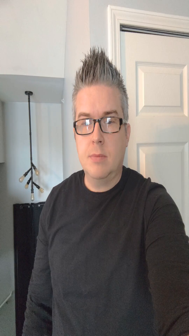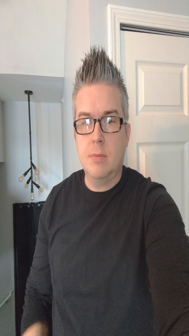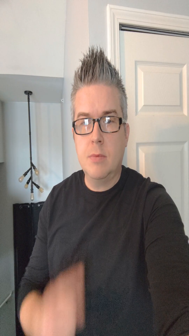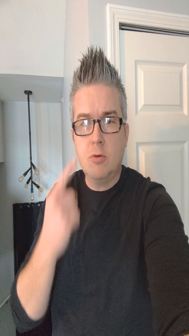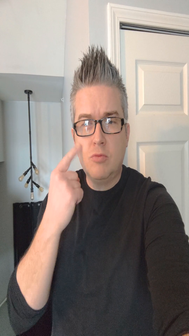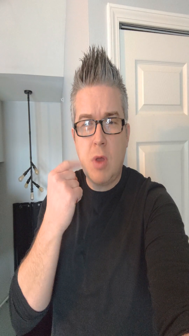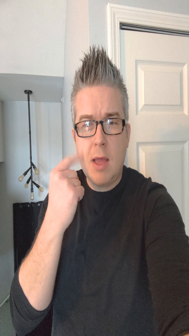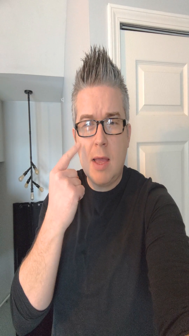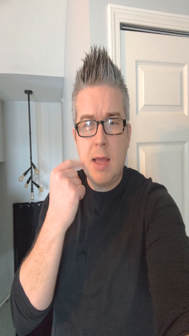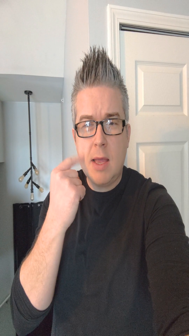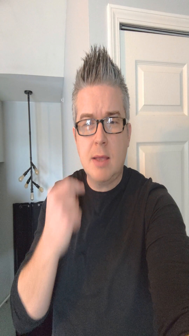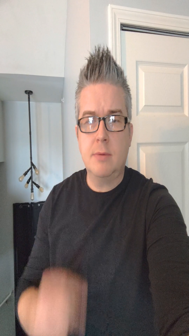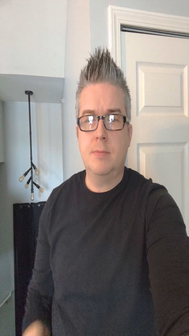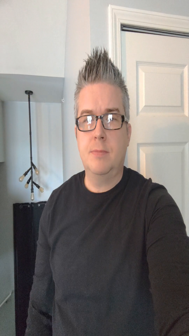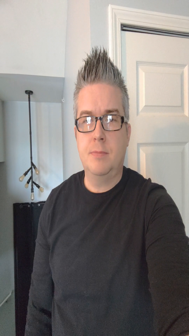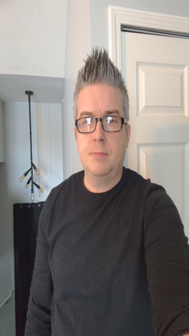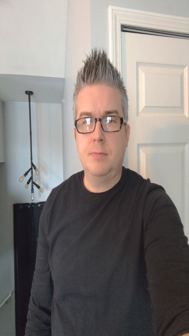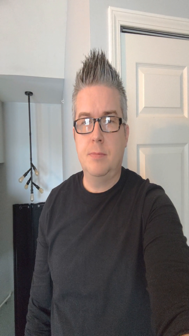cry